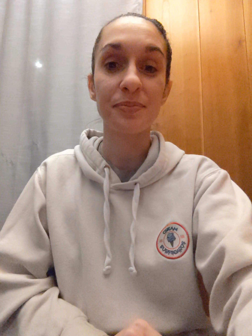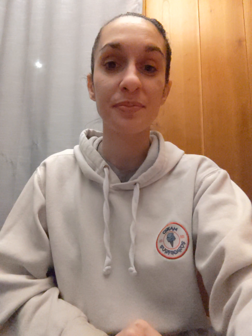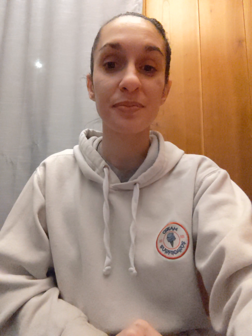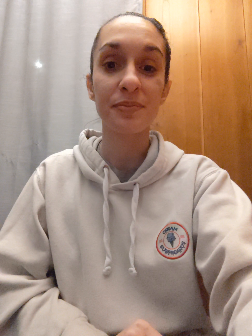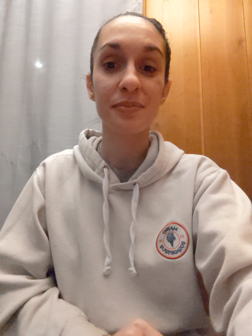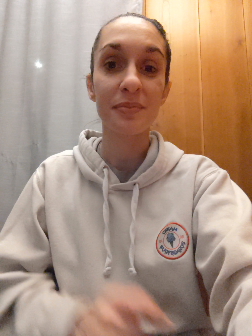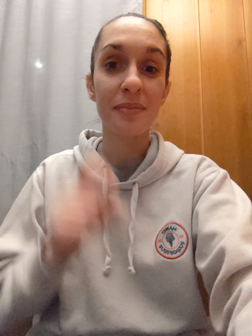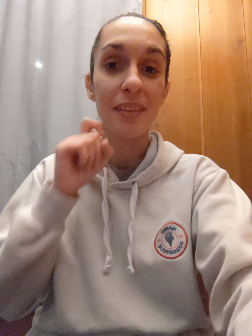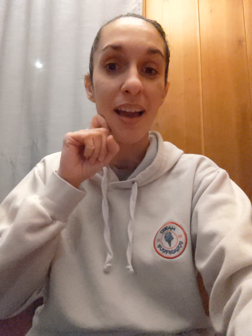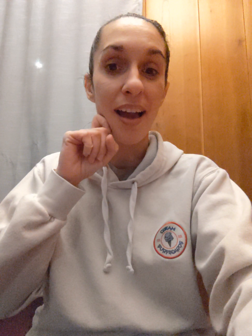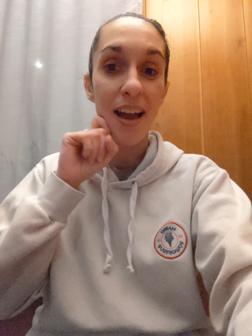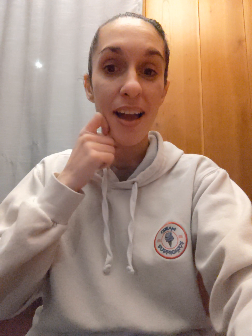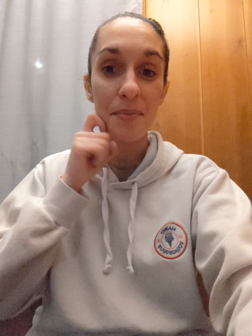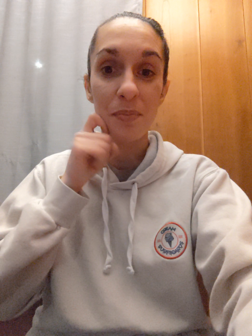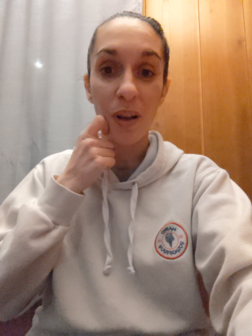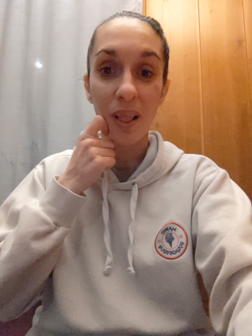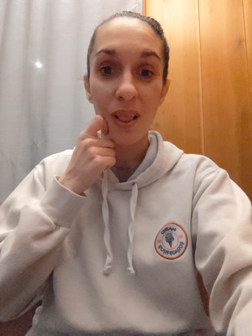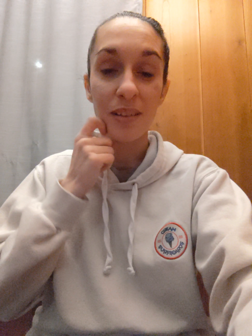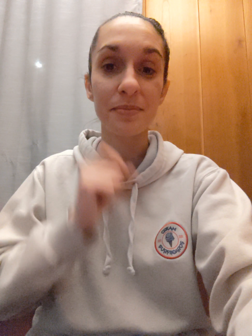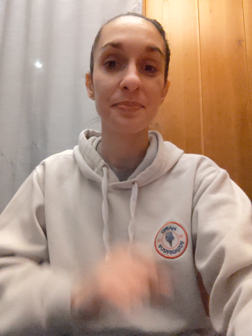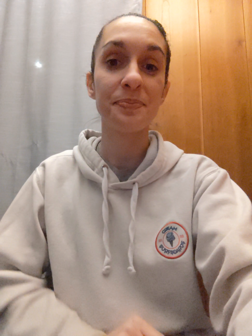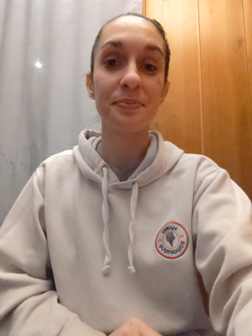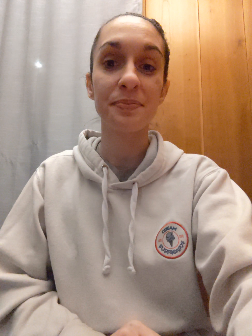apple